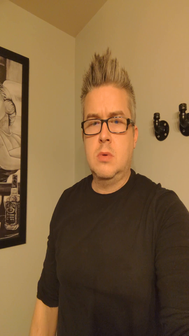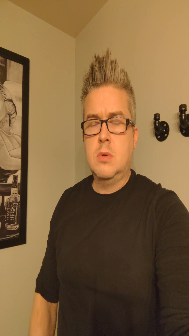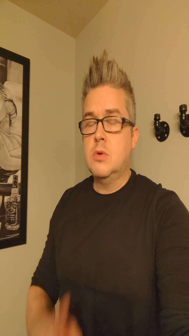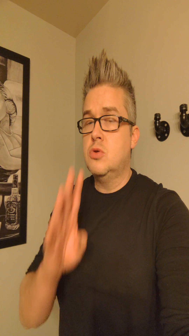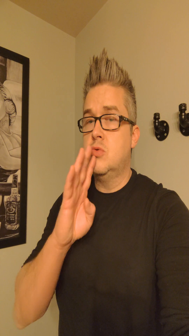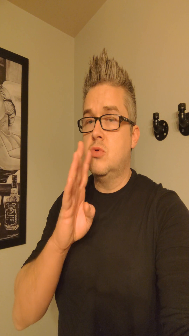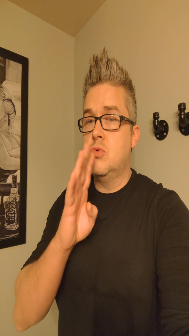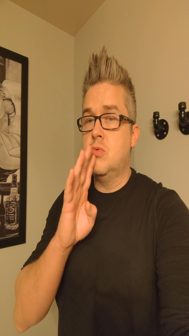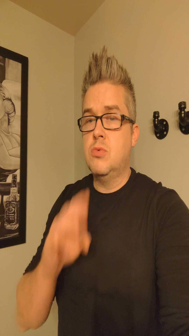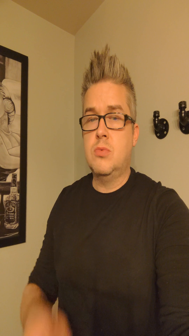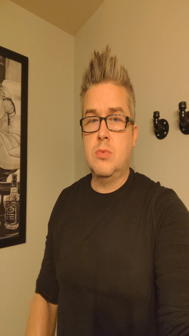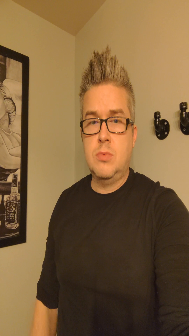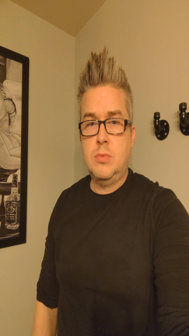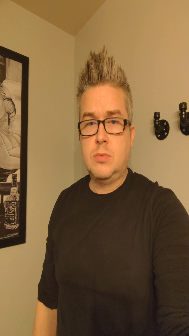talk